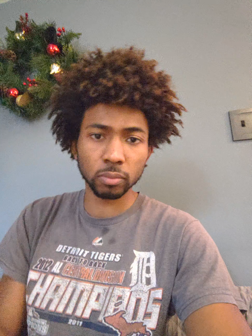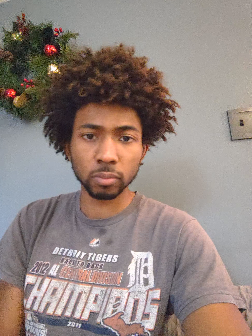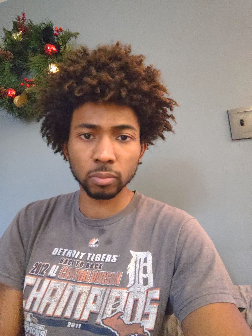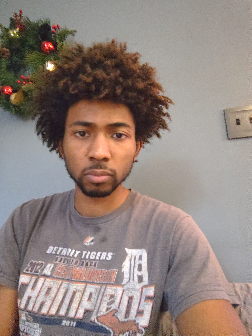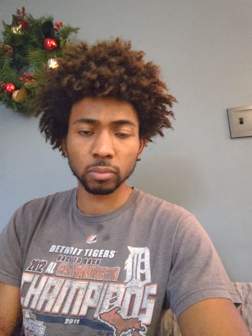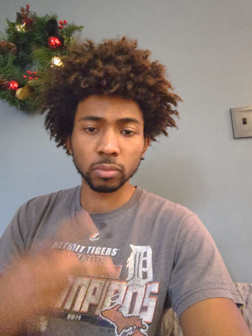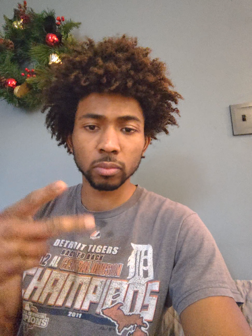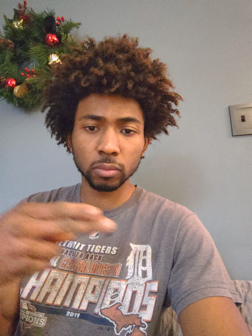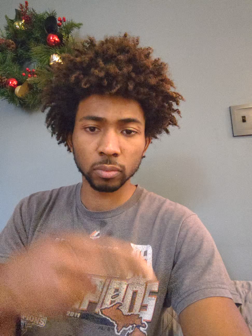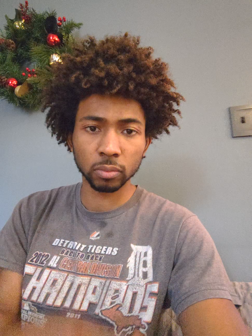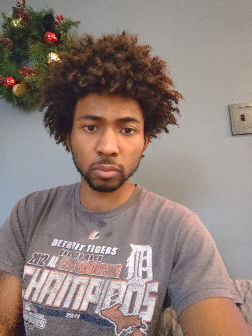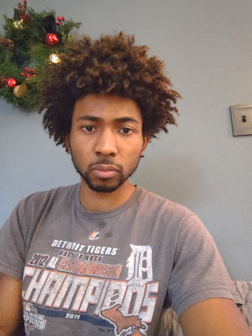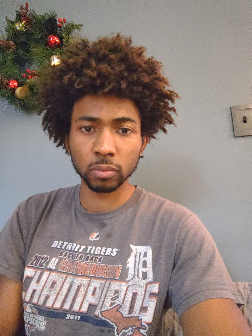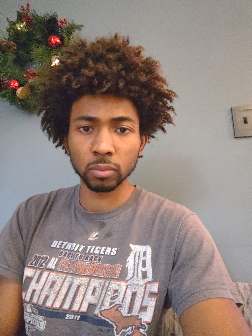cut